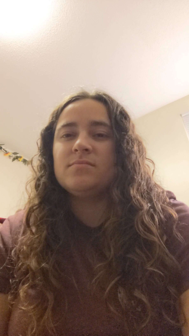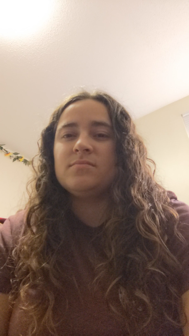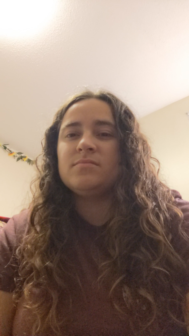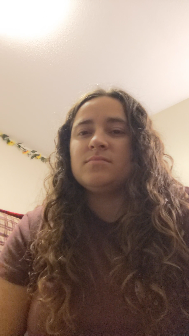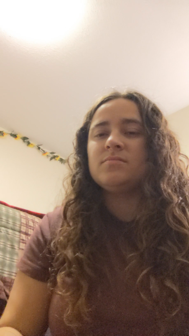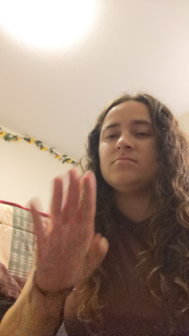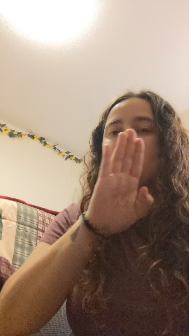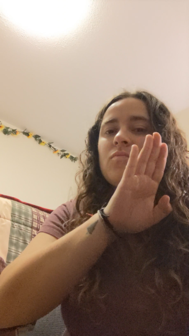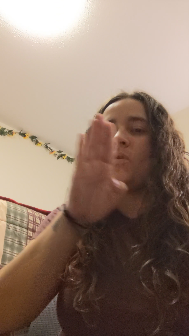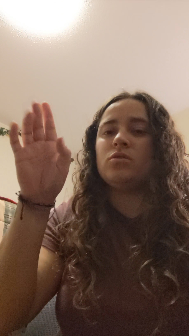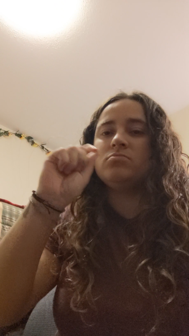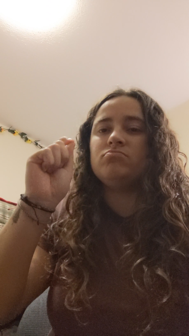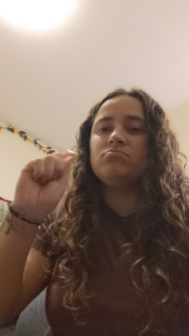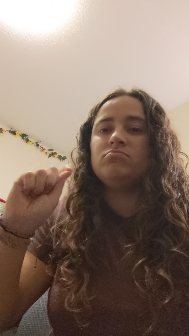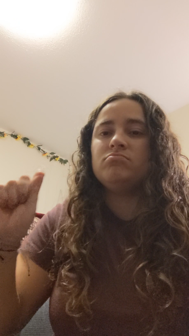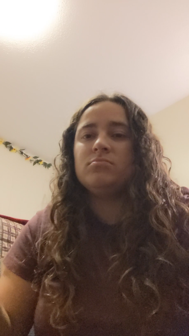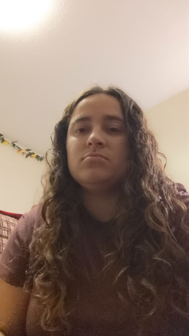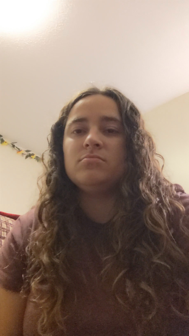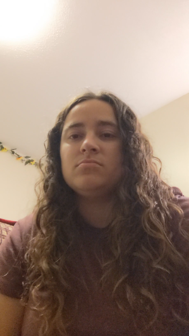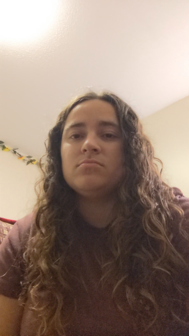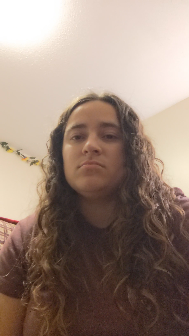chalk